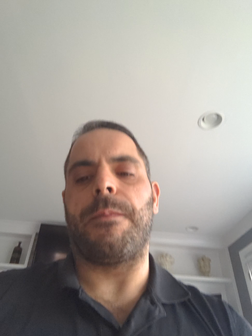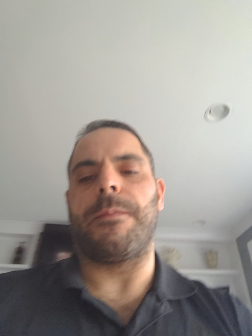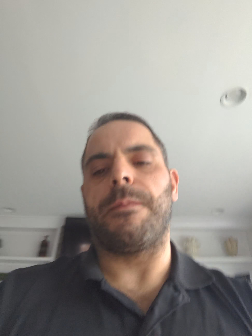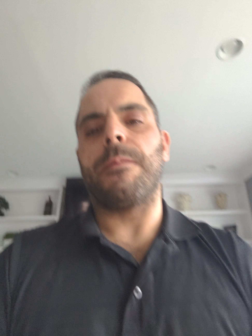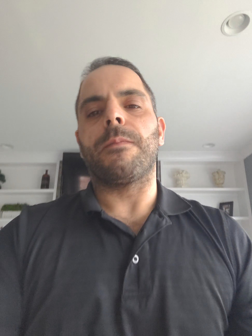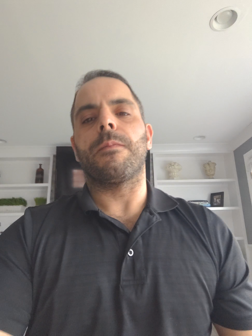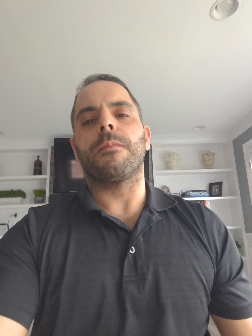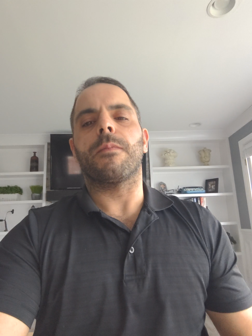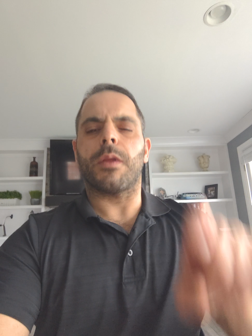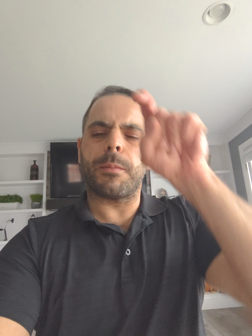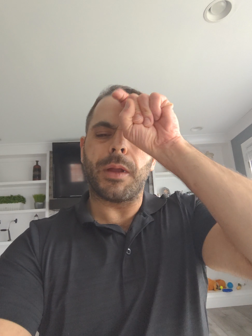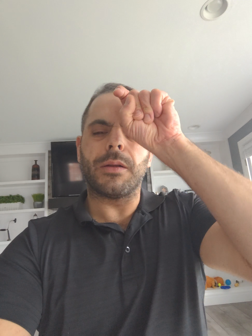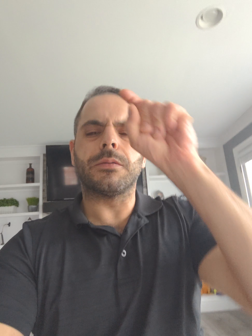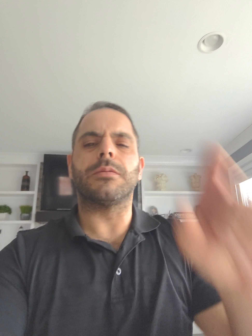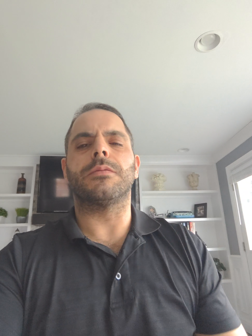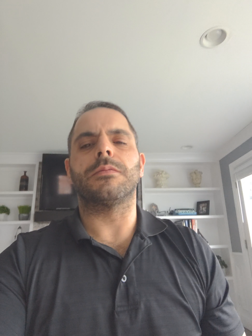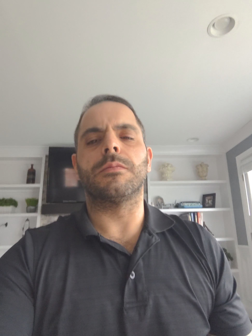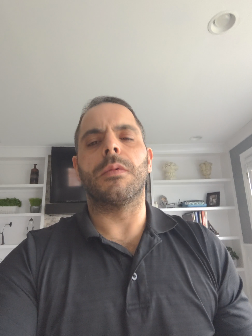puzzle